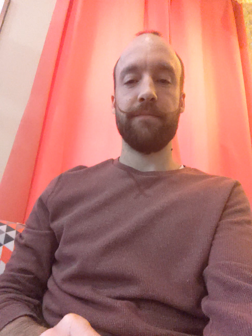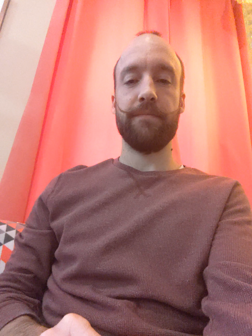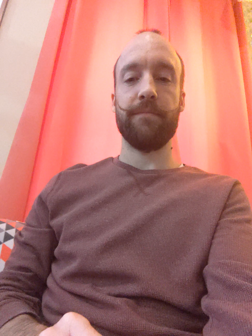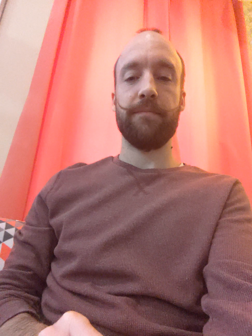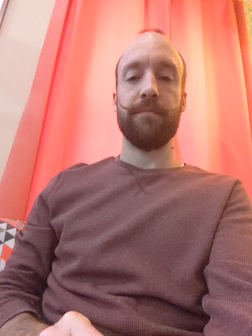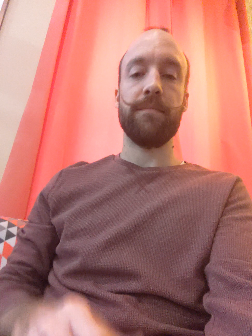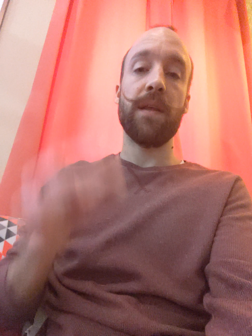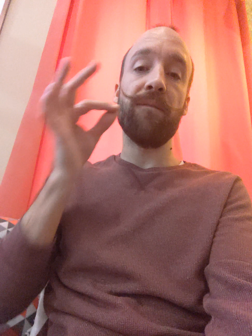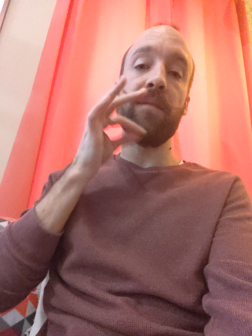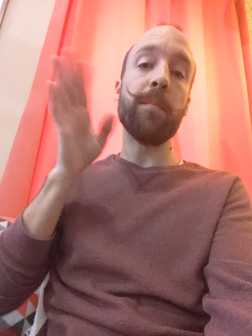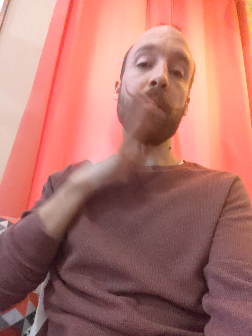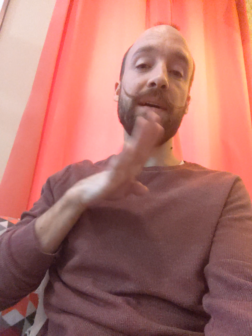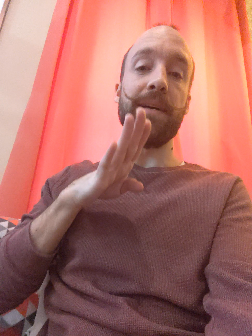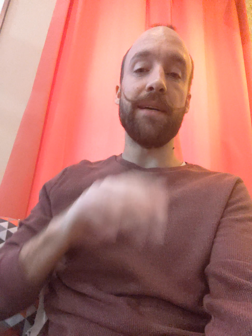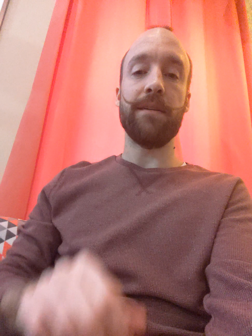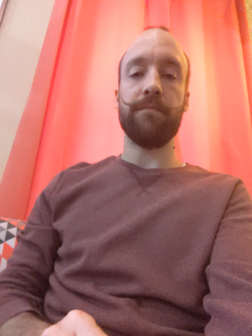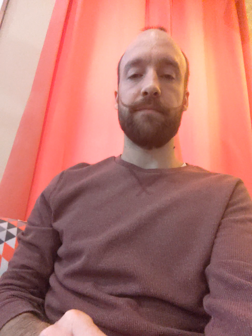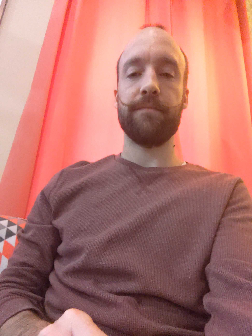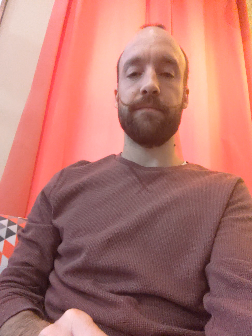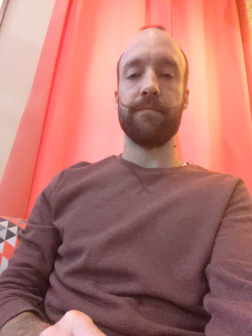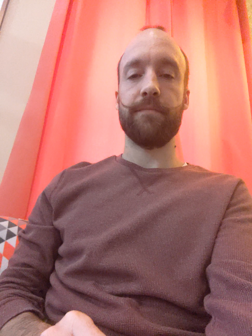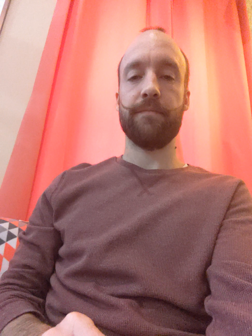bee